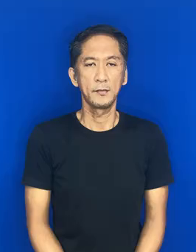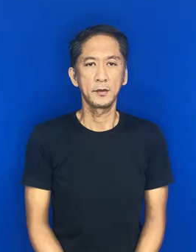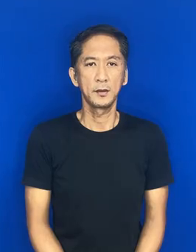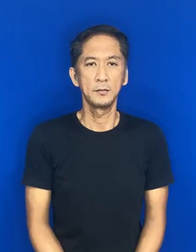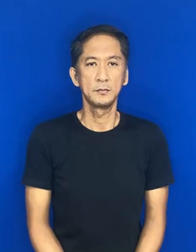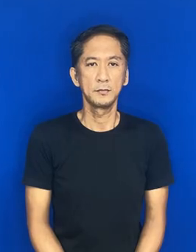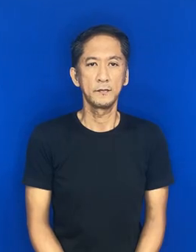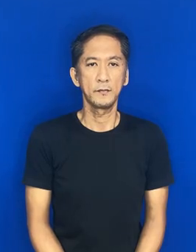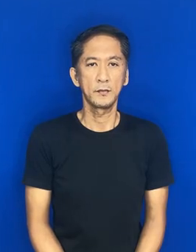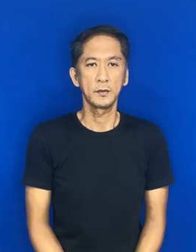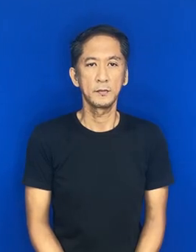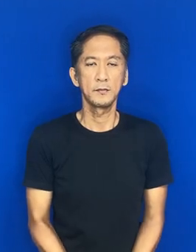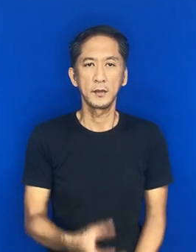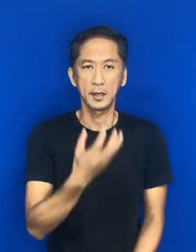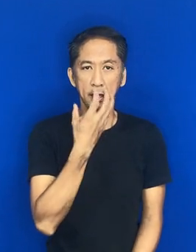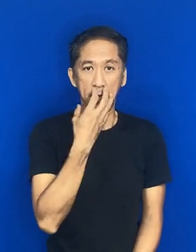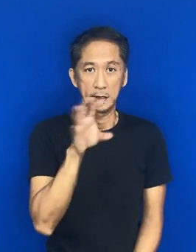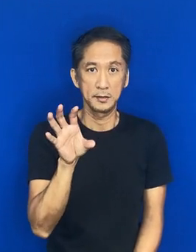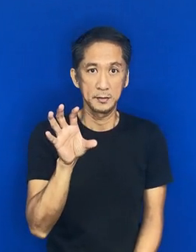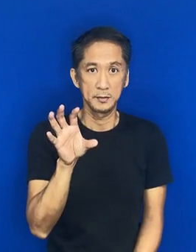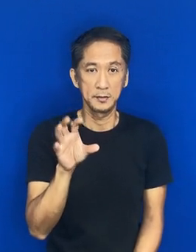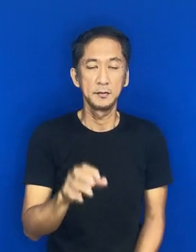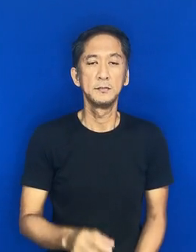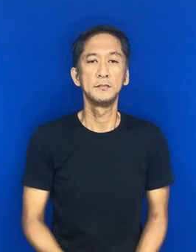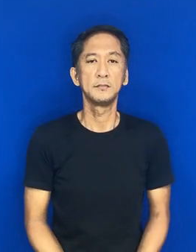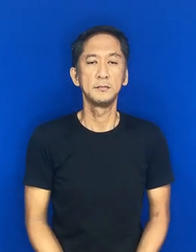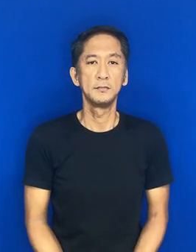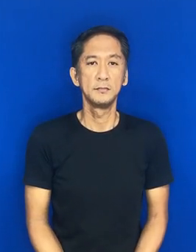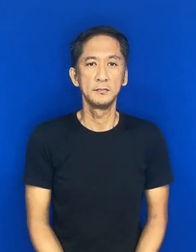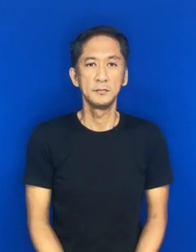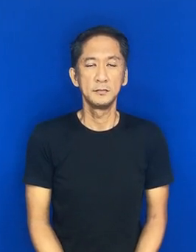hot